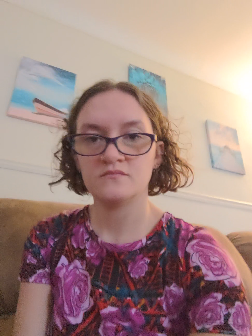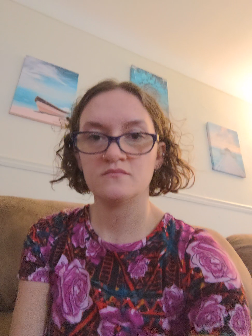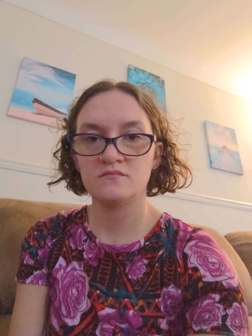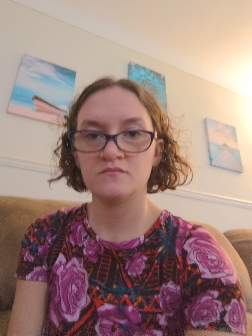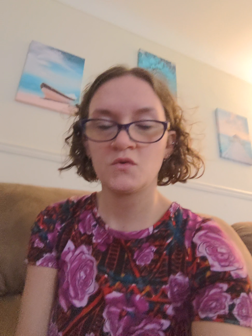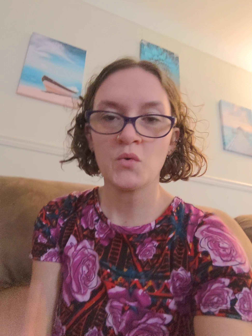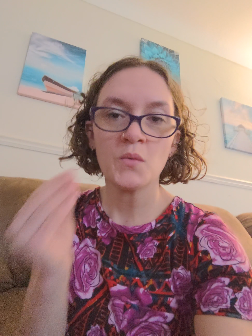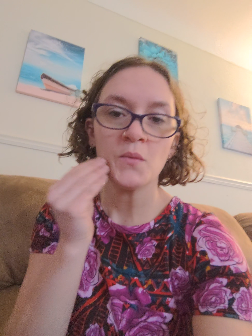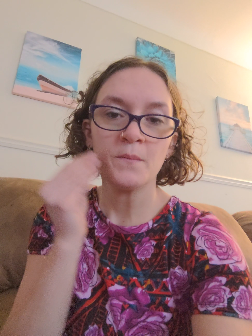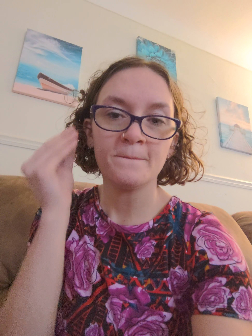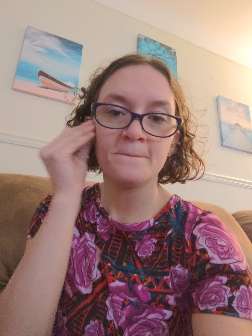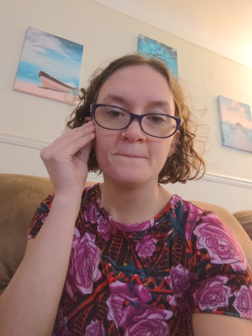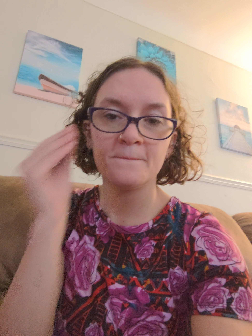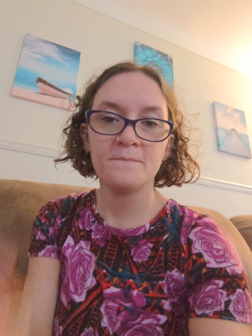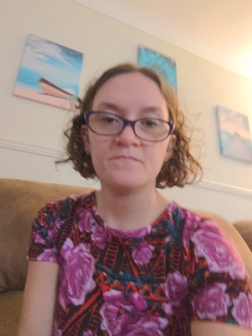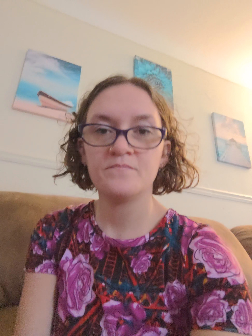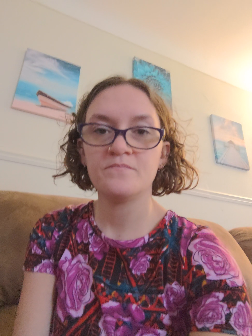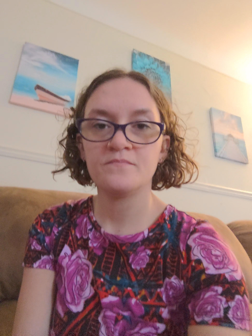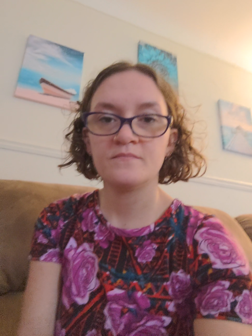home